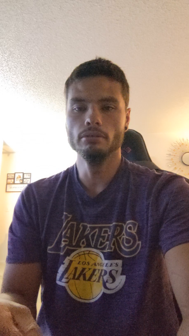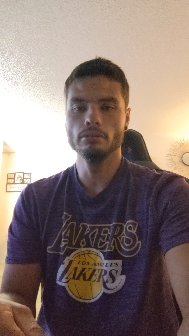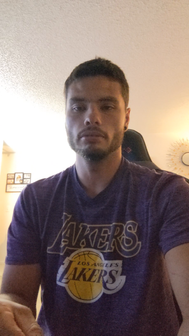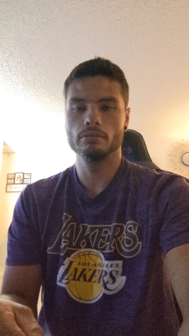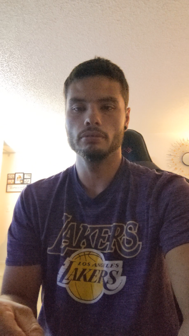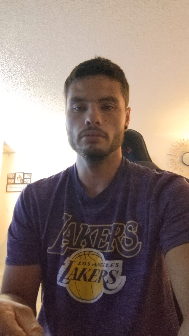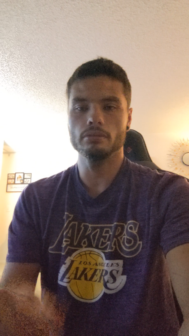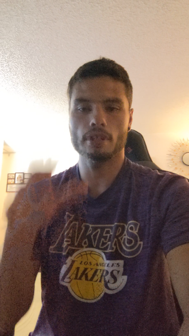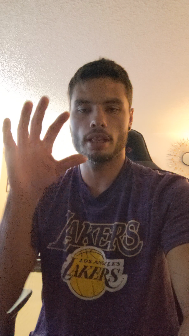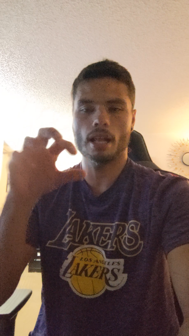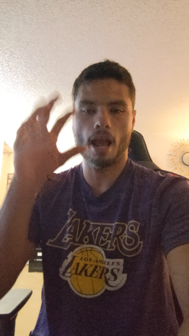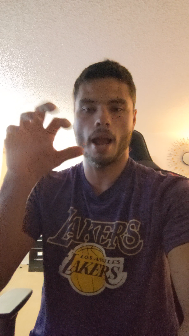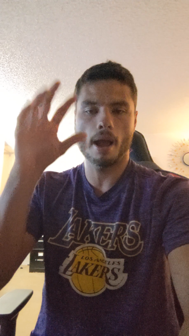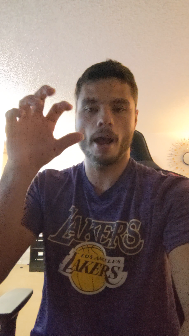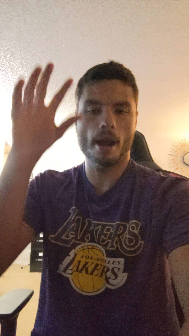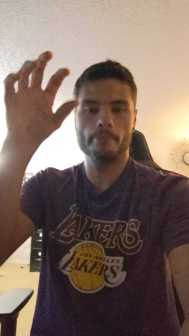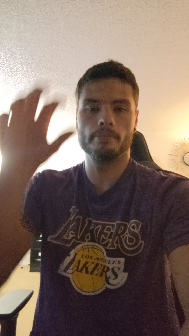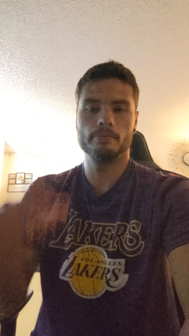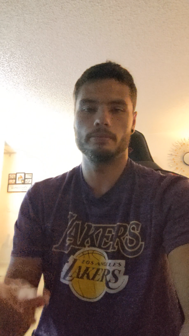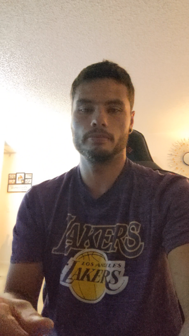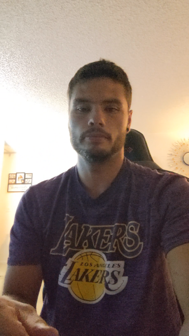climb